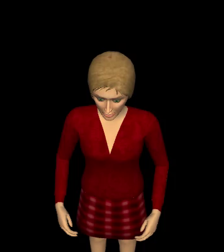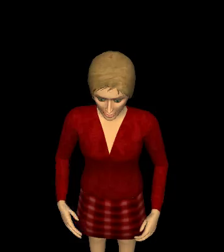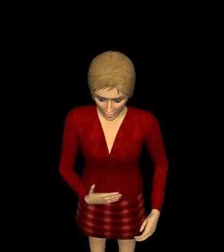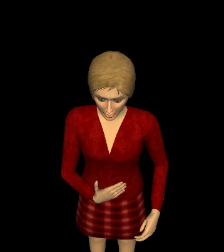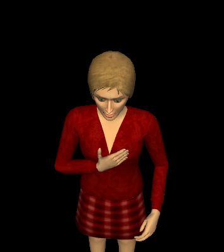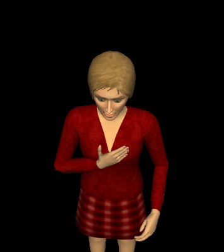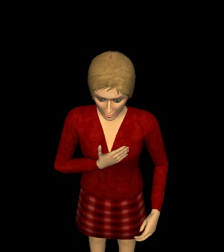لي